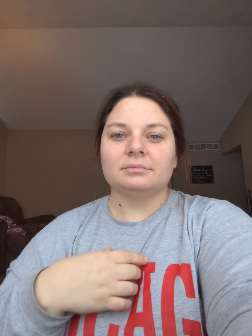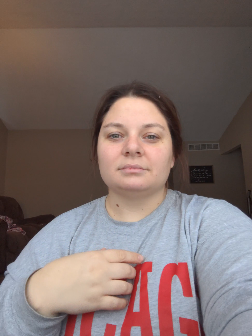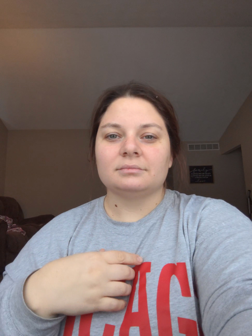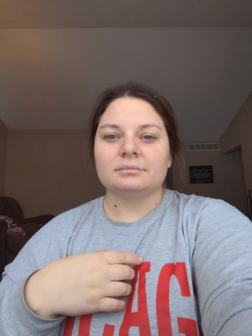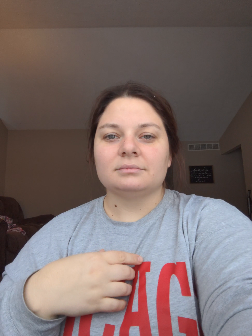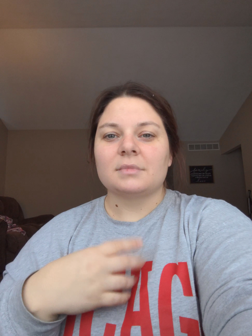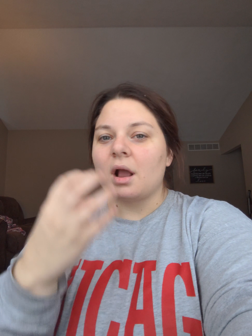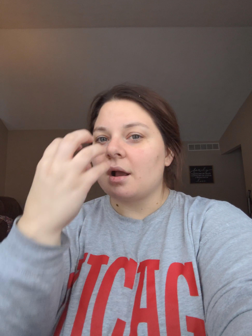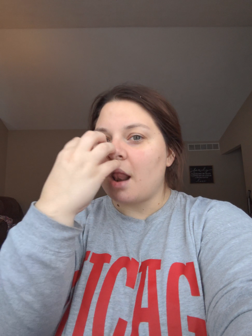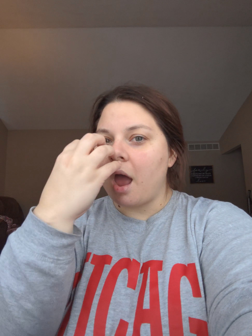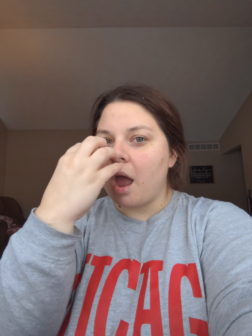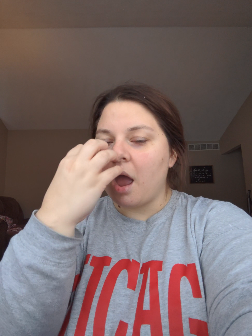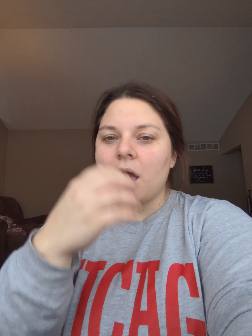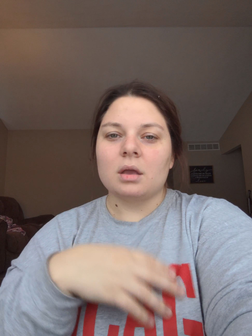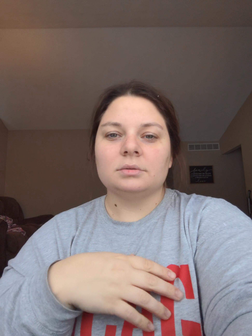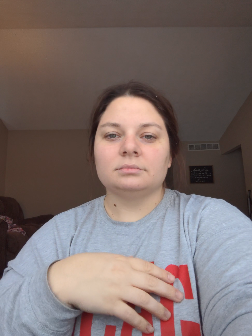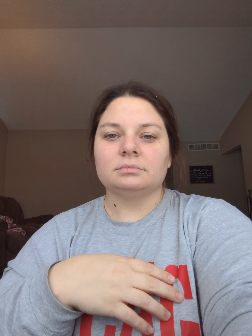clown